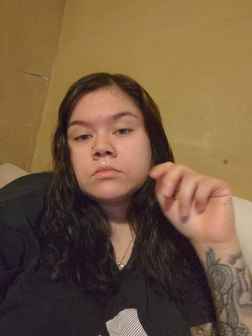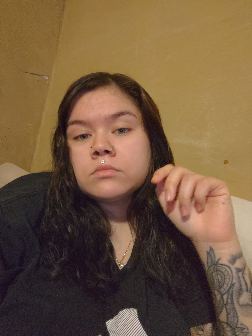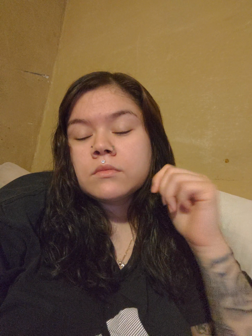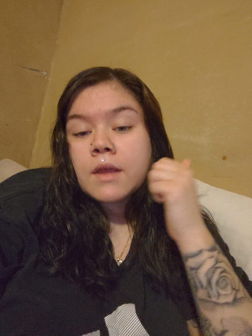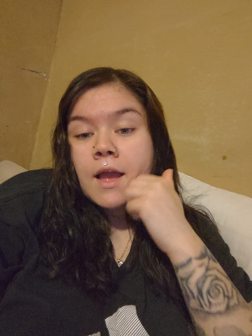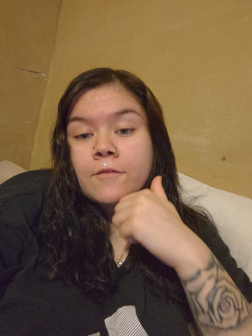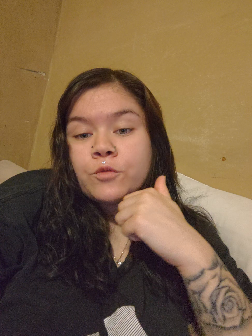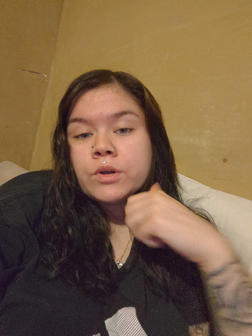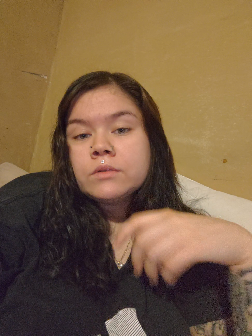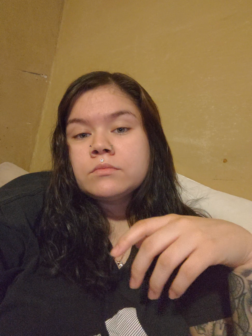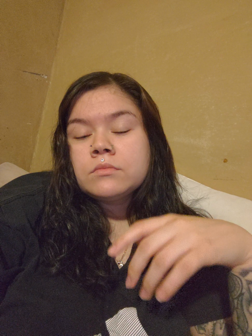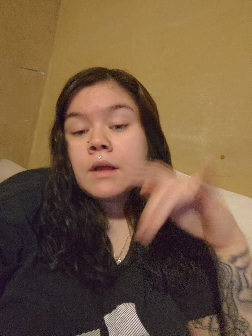every